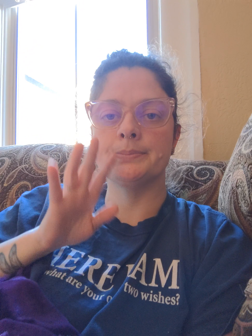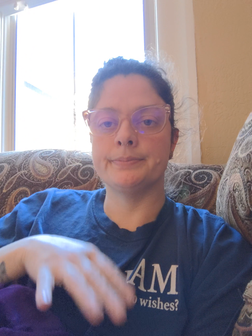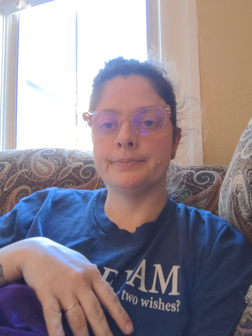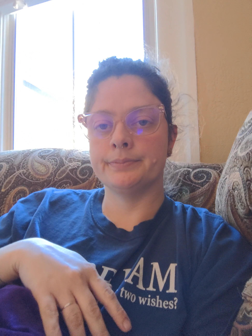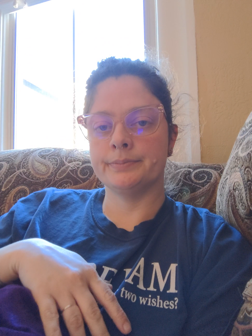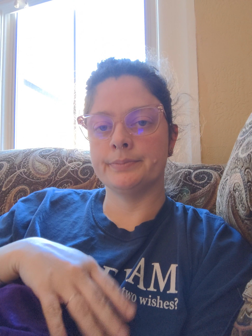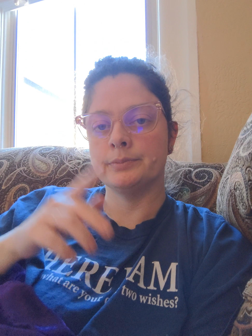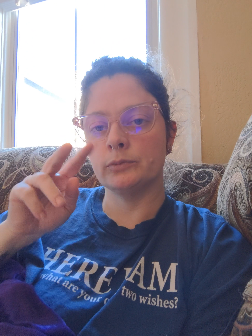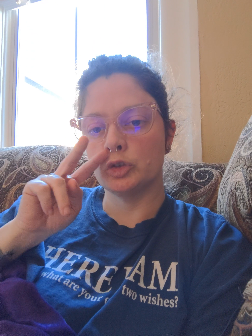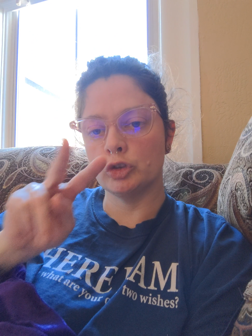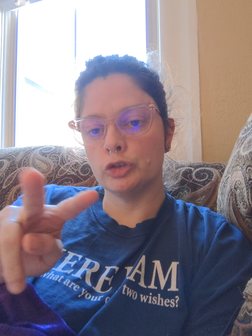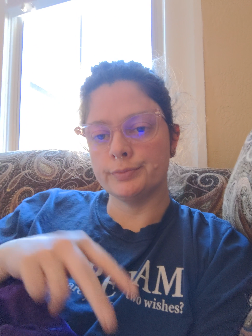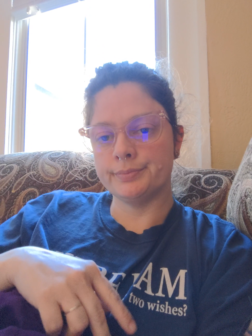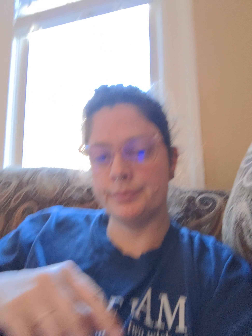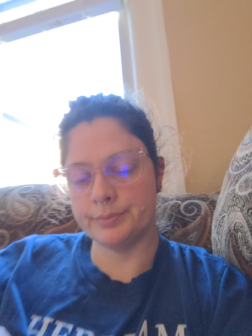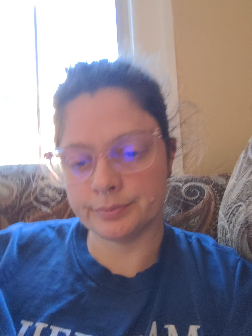look